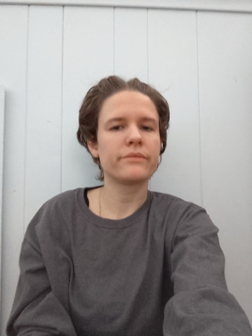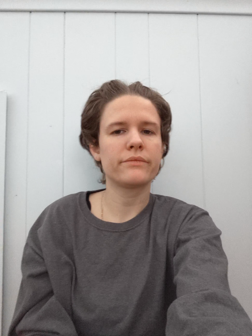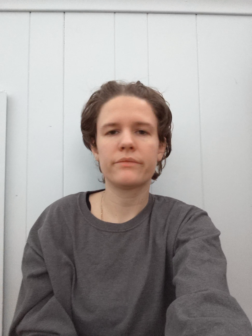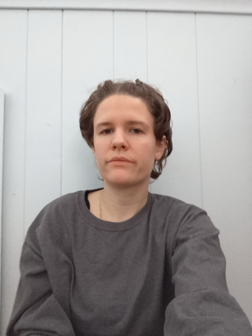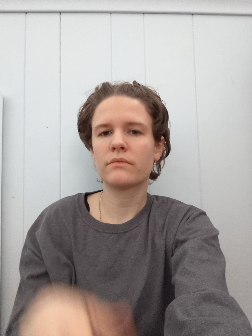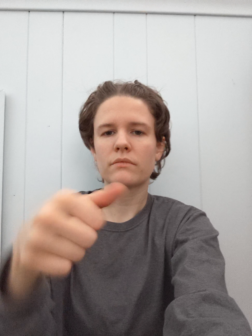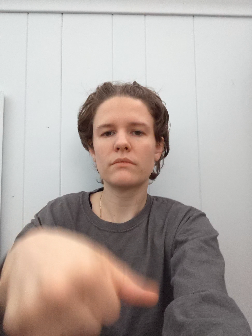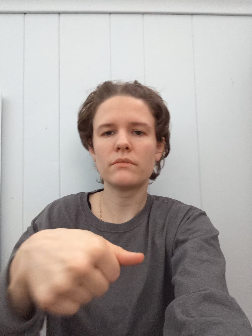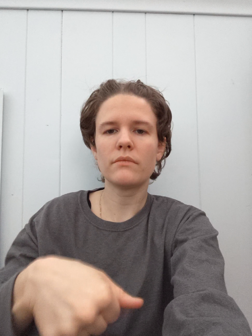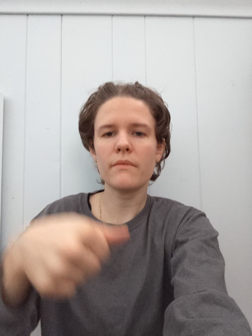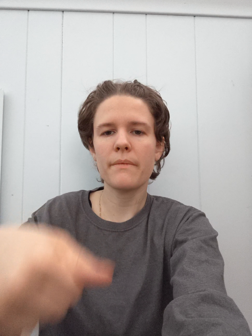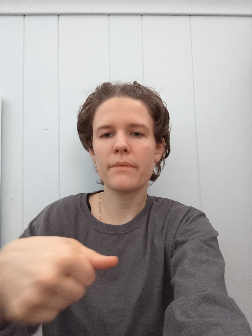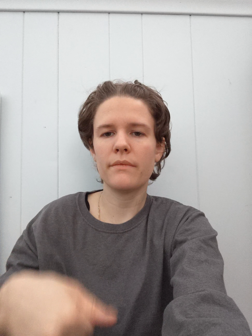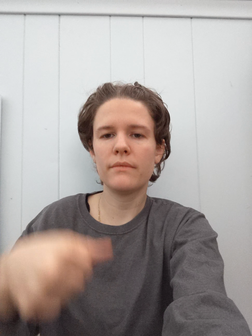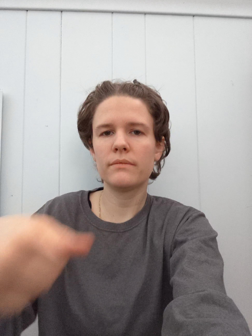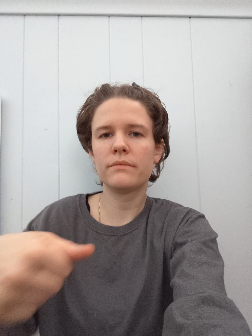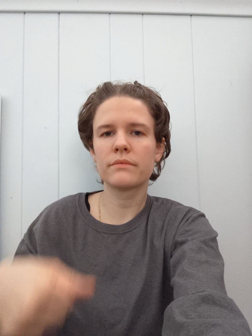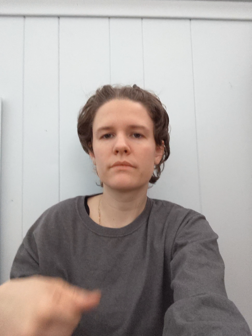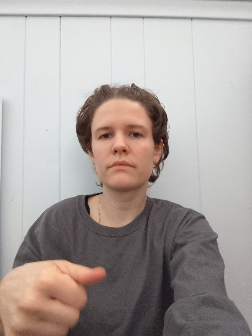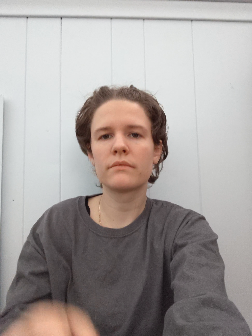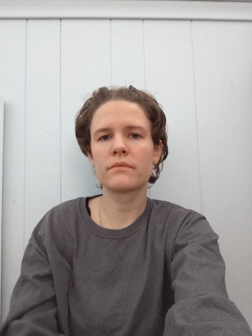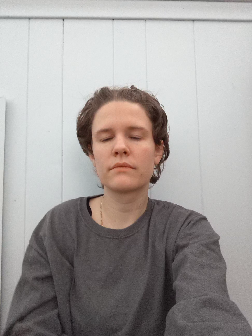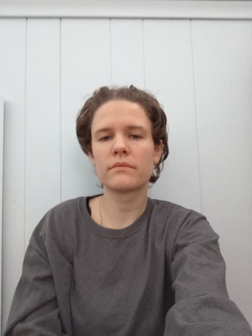puzzle